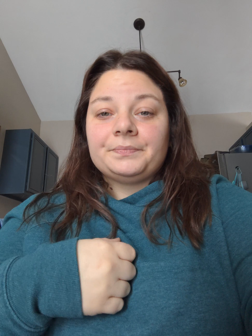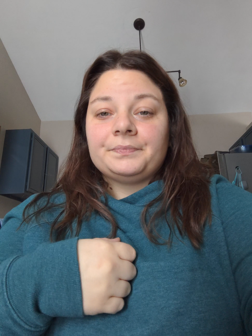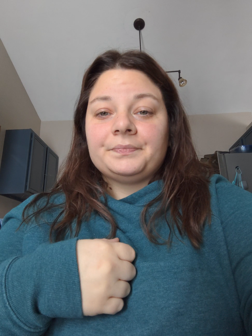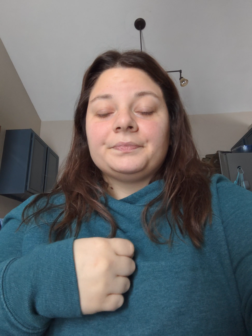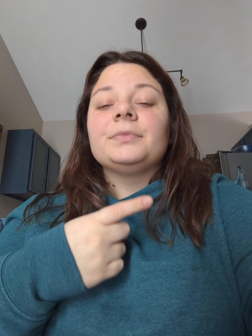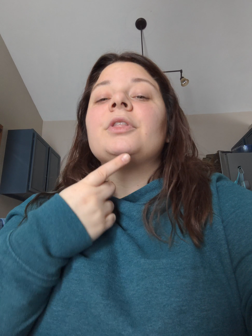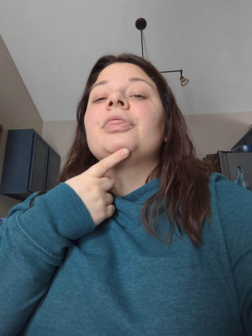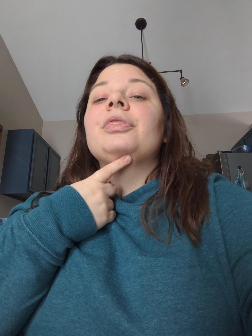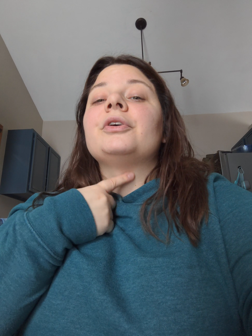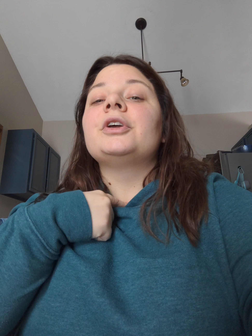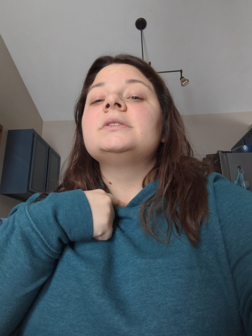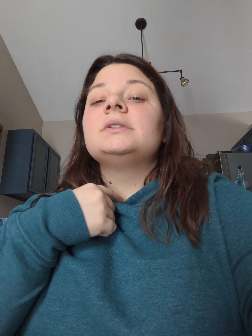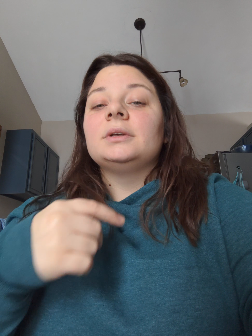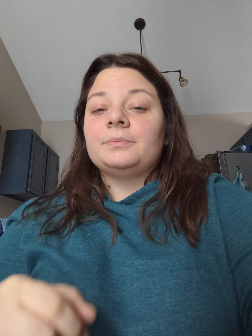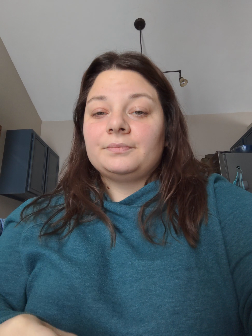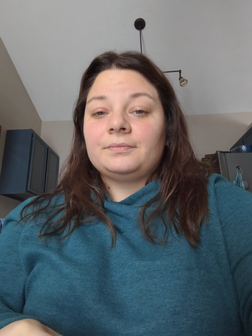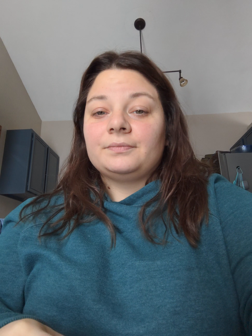thirsty